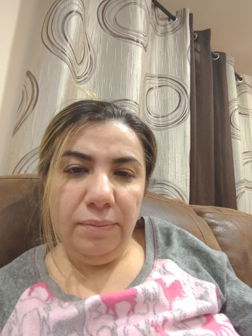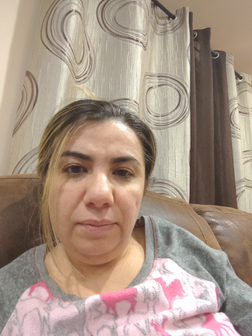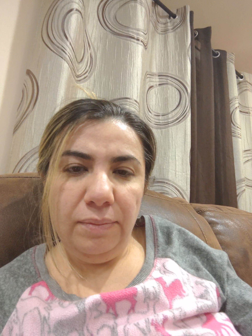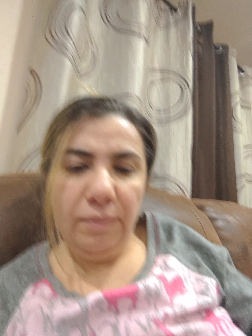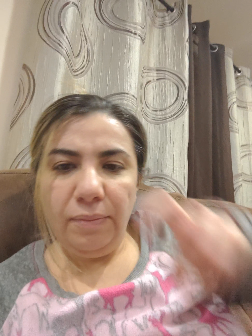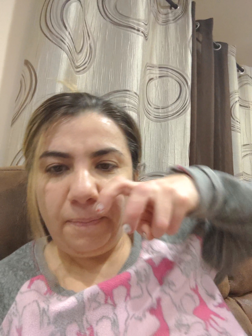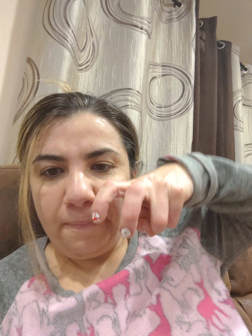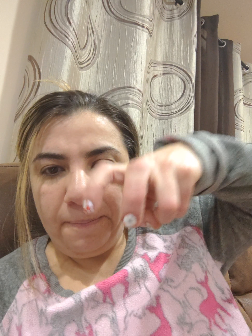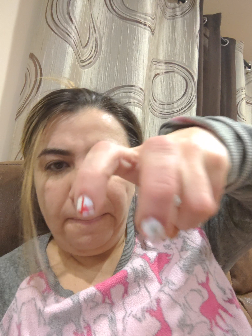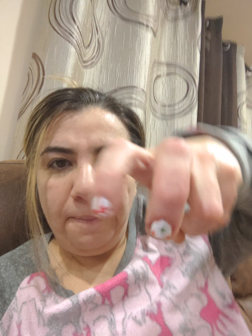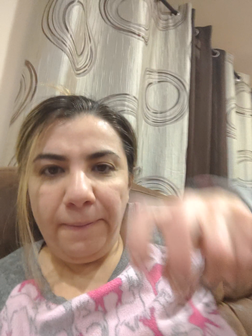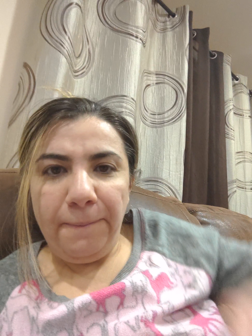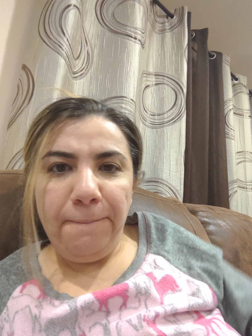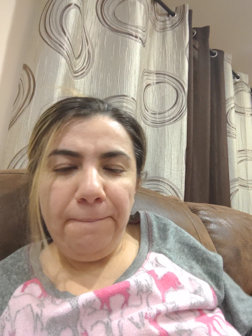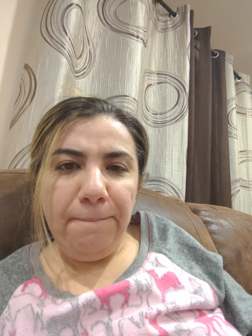ride